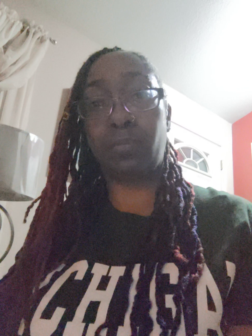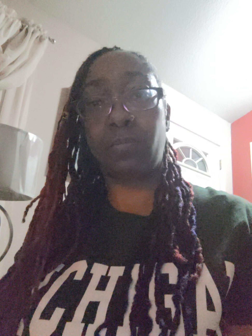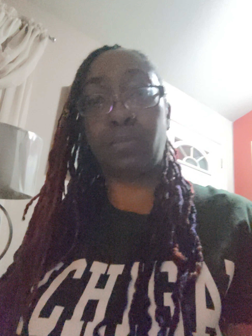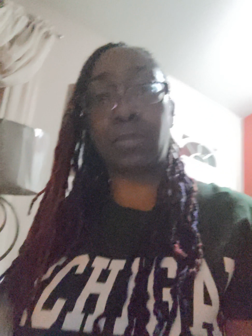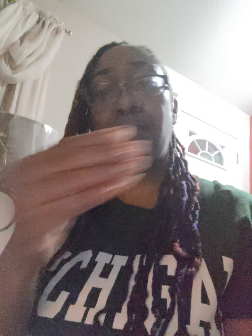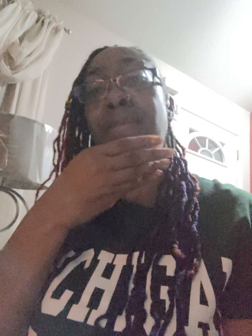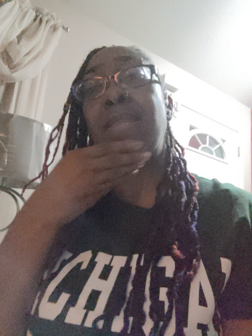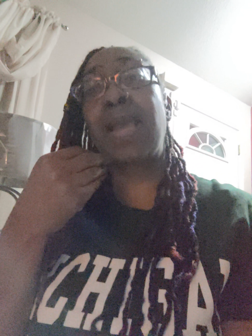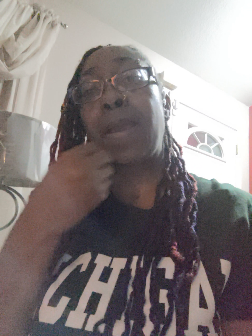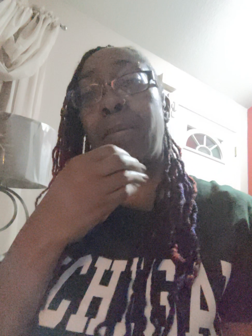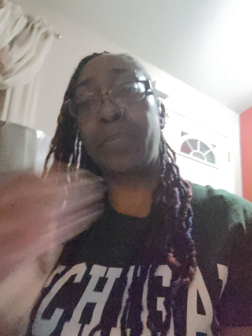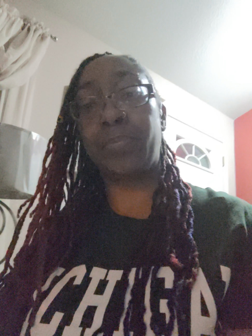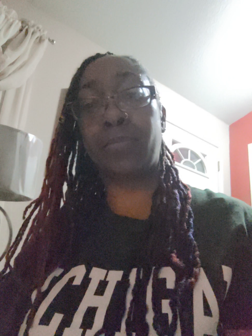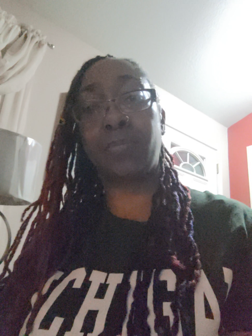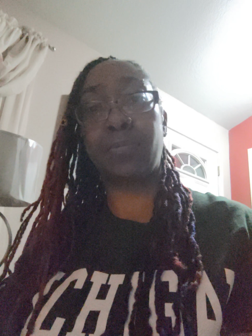napkin